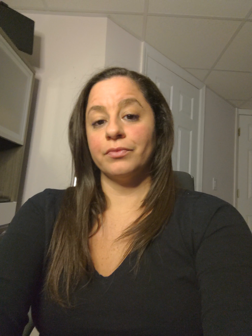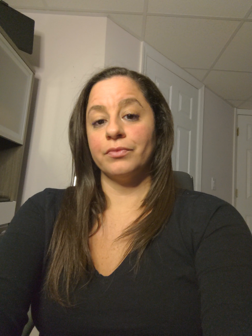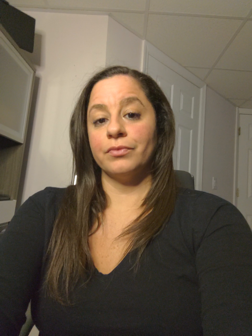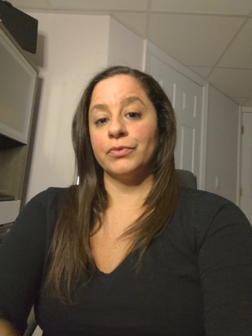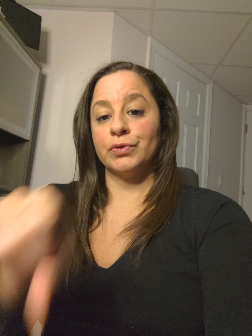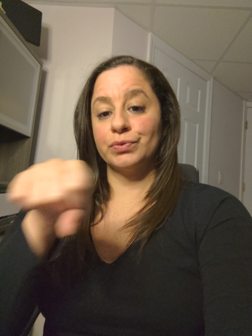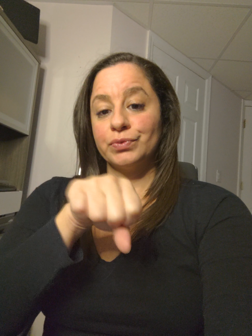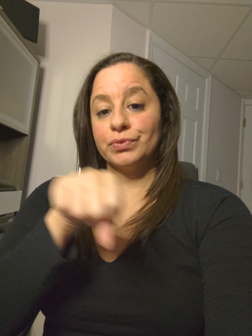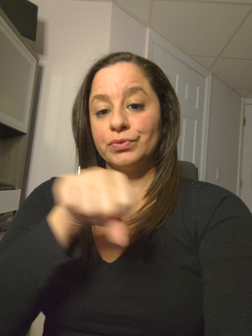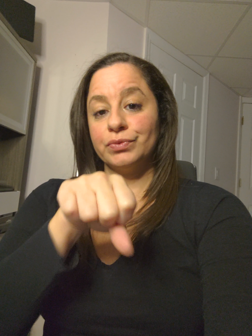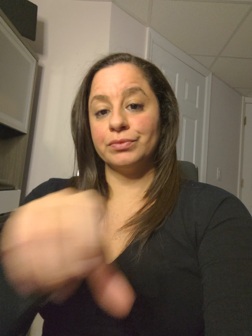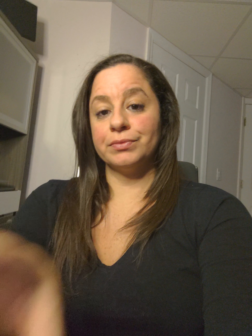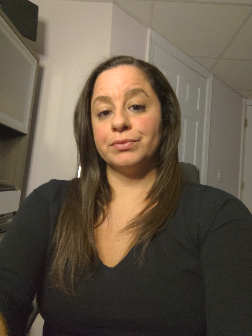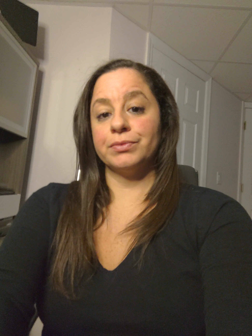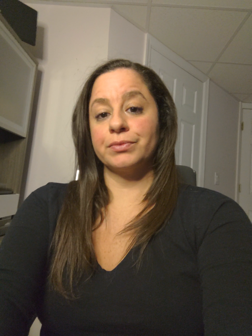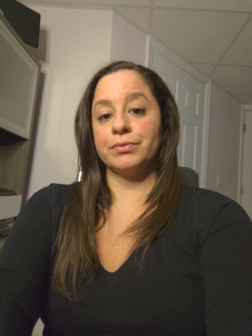shoe